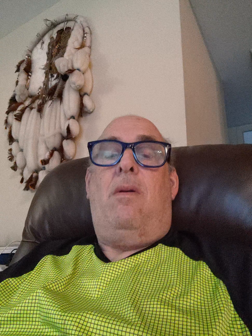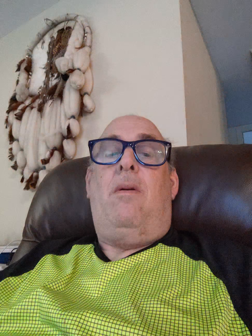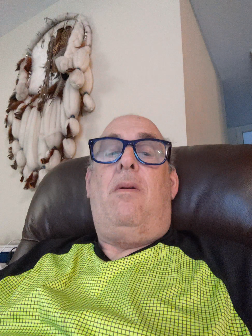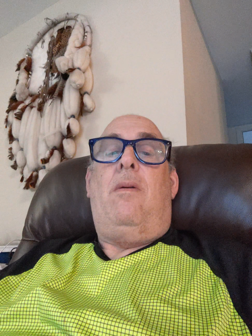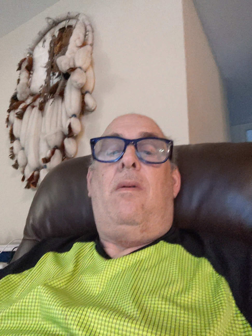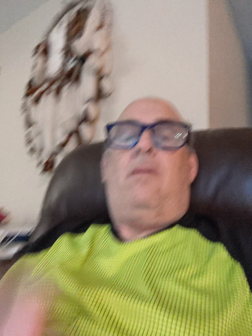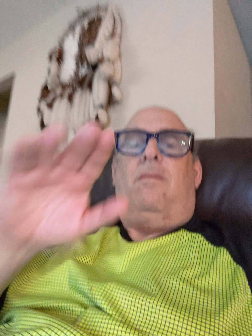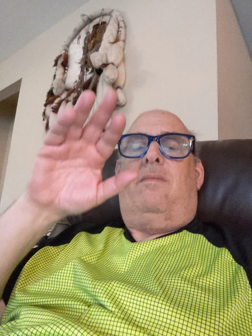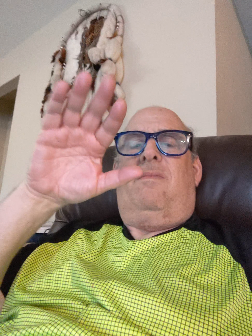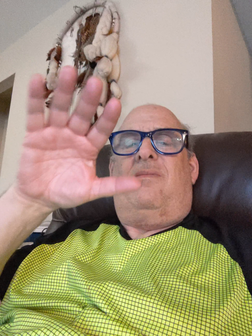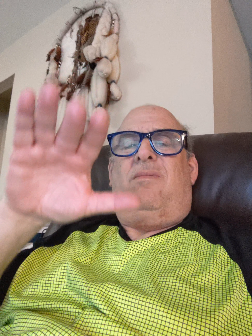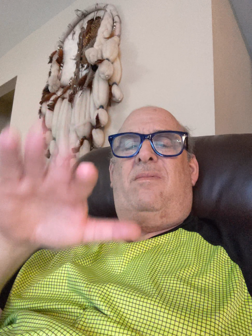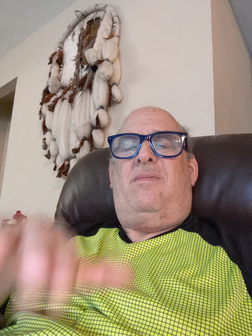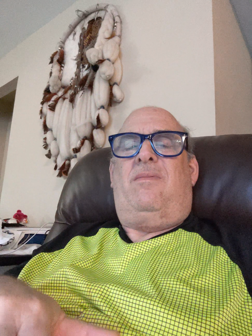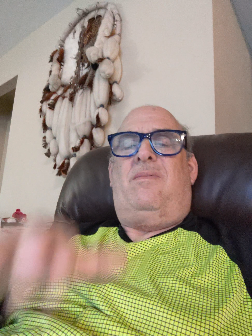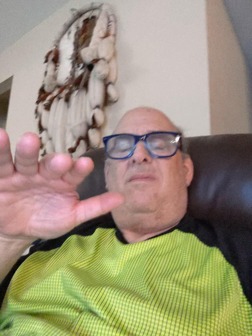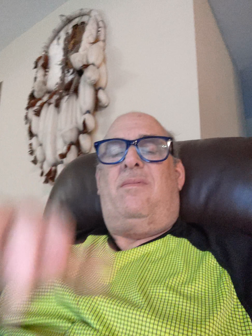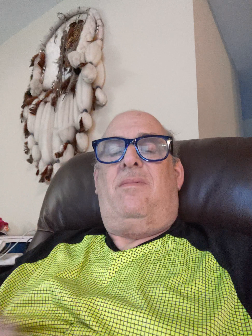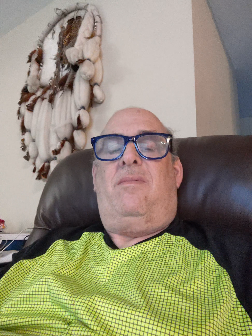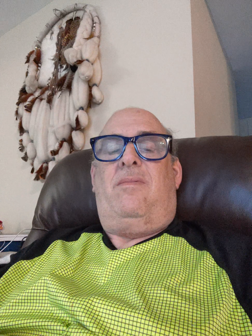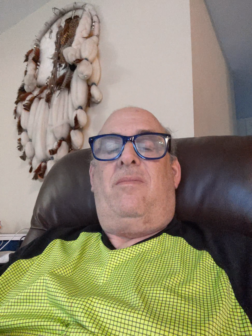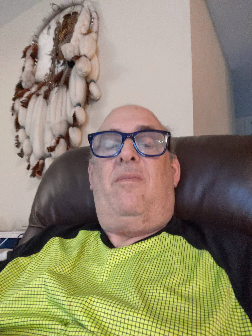snow